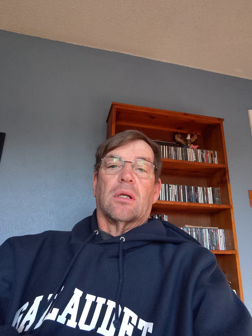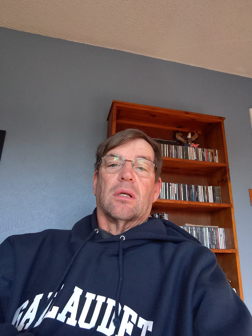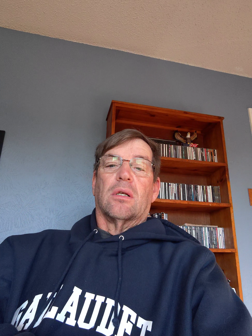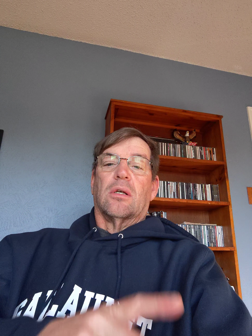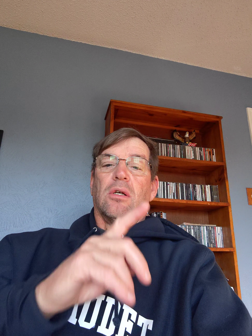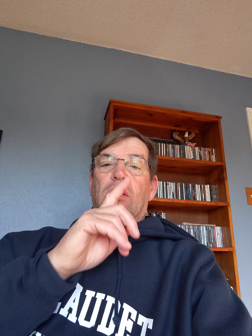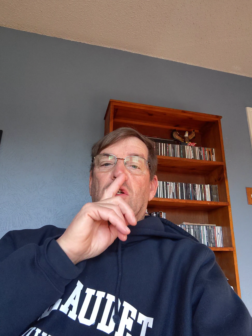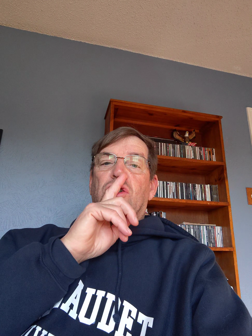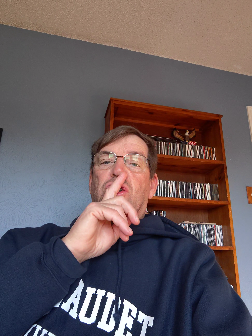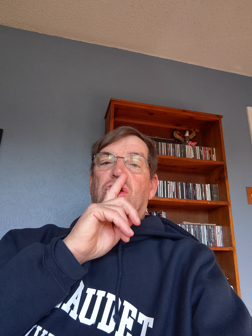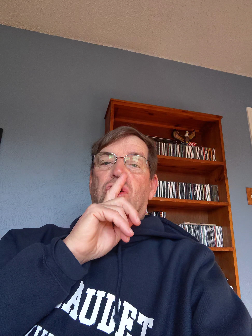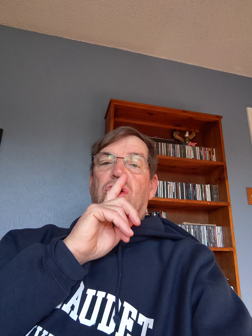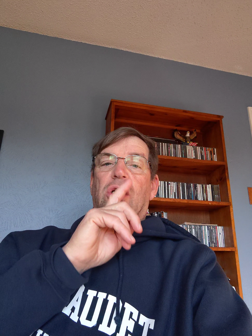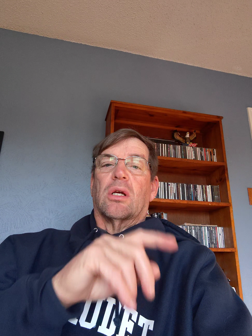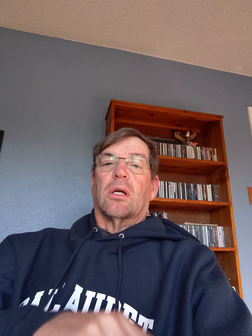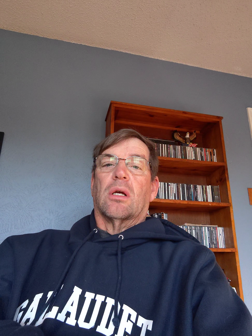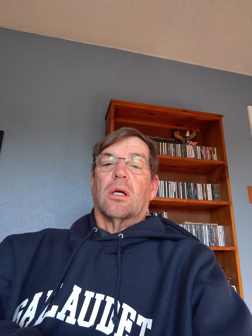shhh